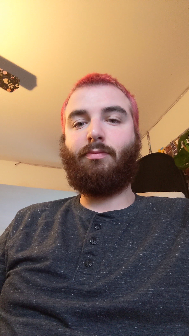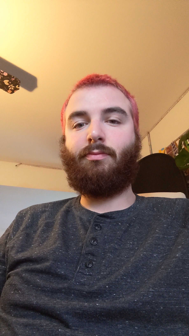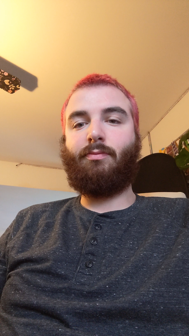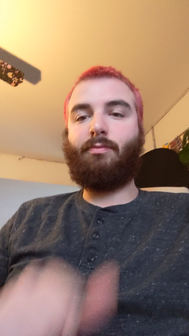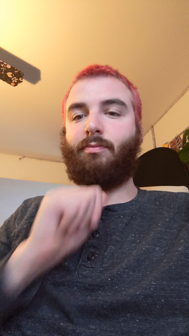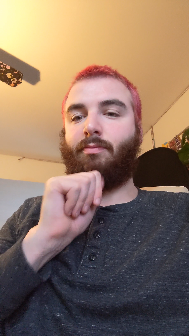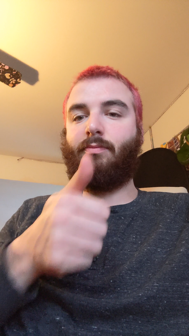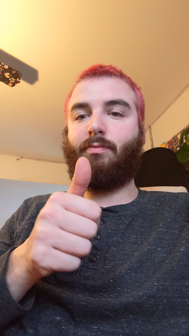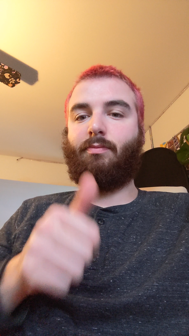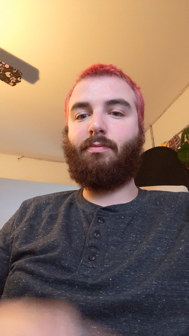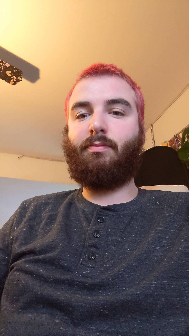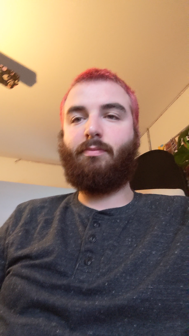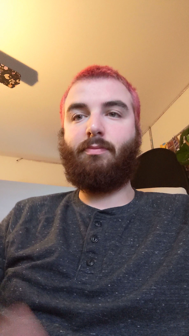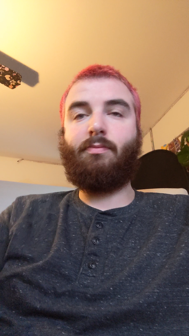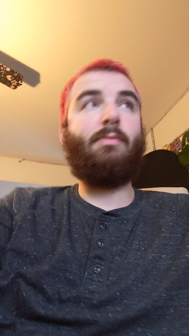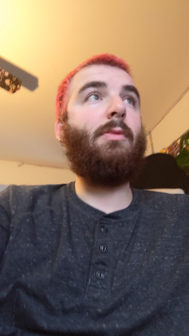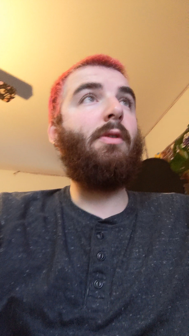don't